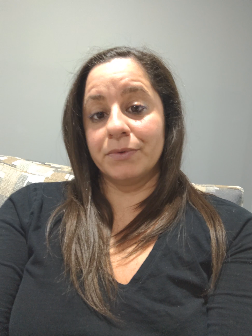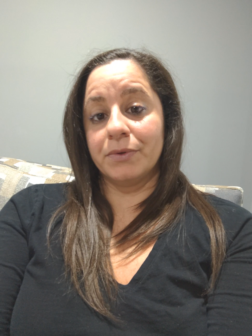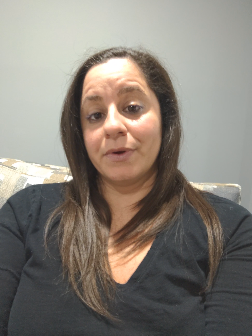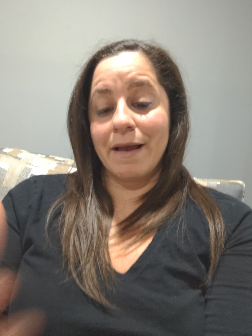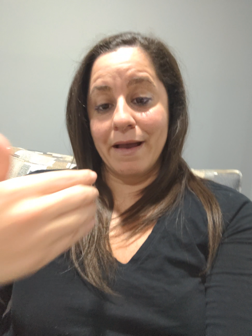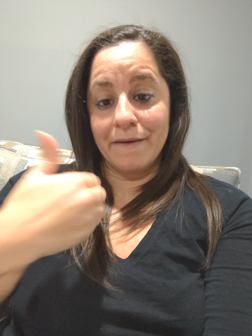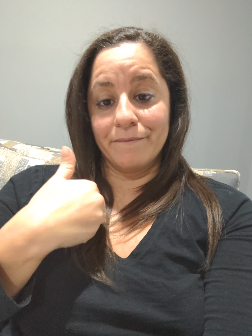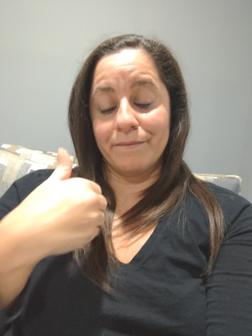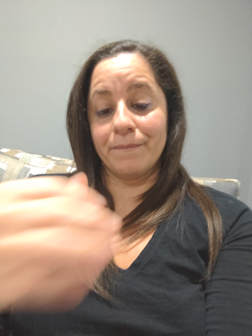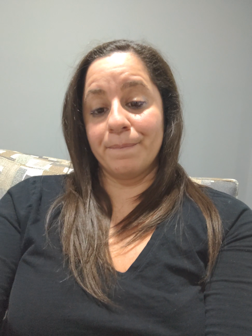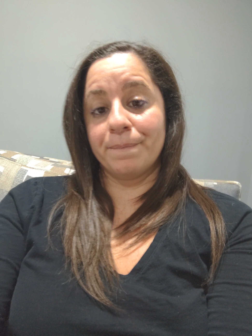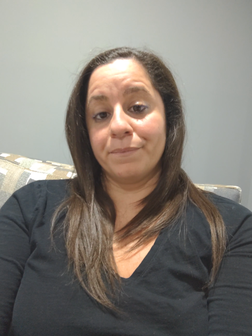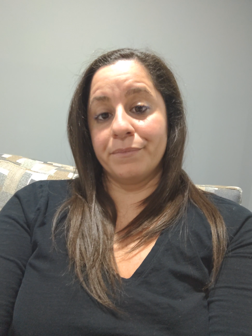have